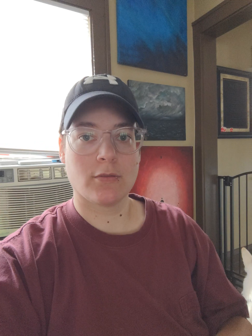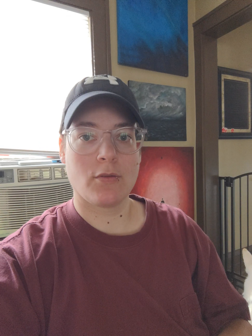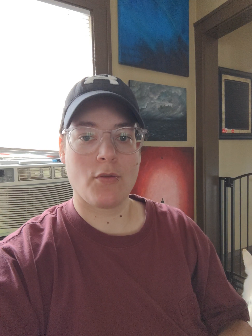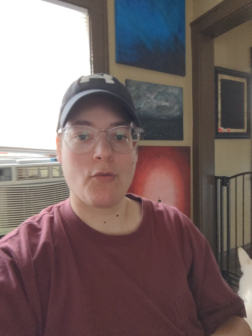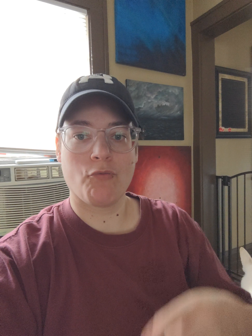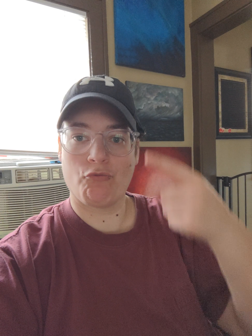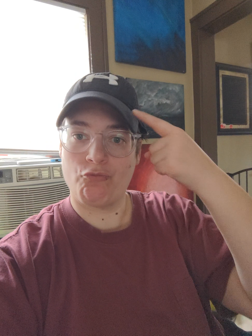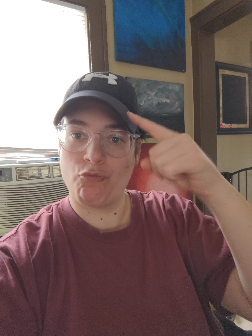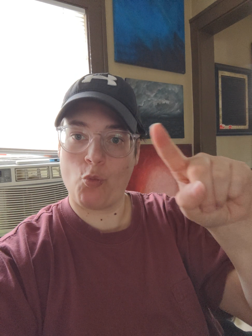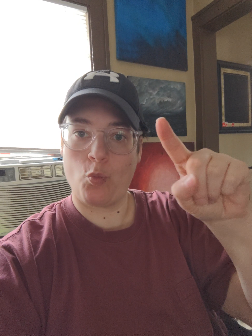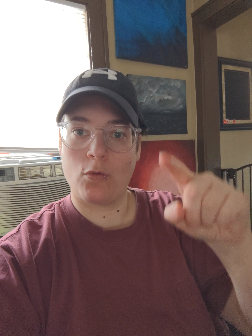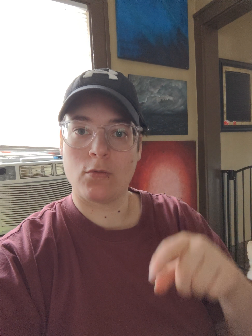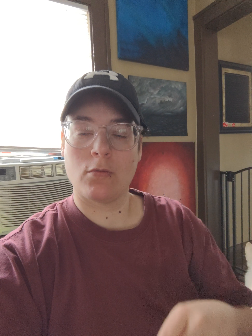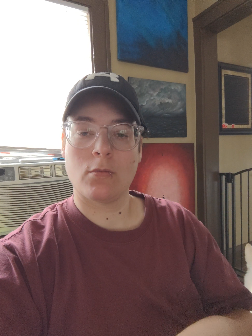for